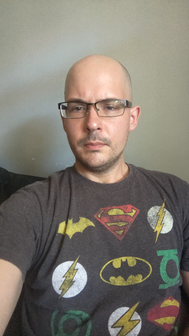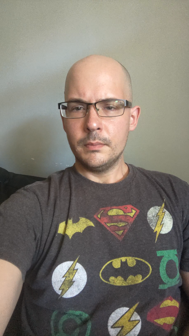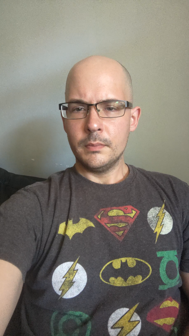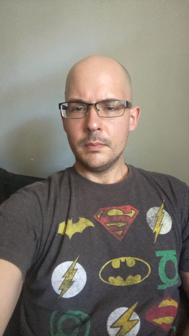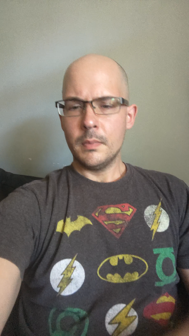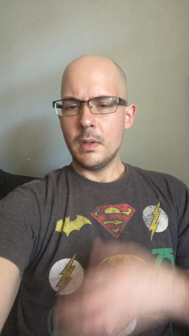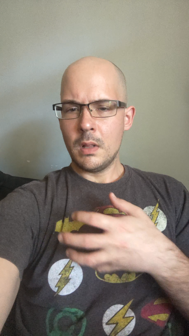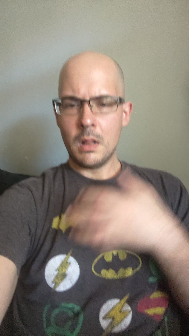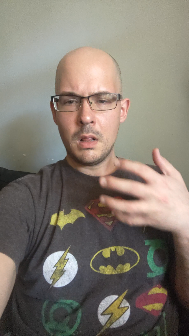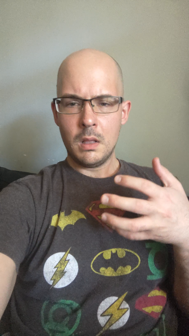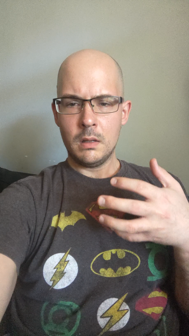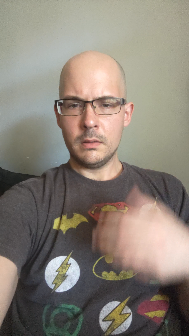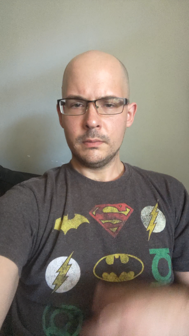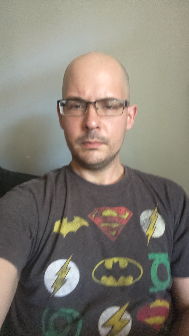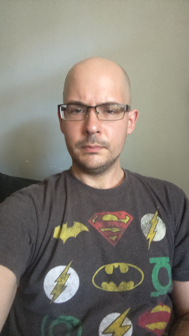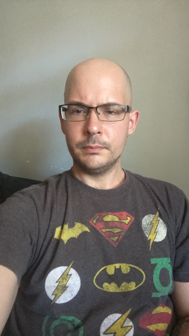a lot